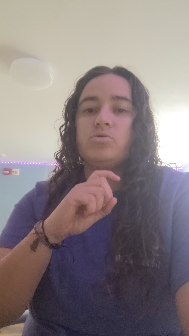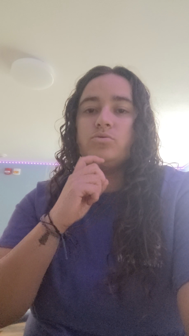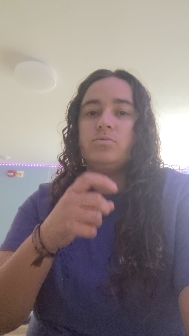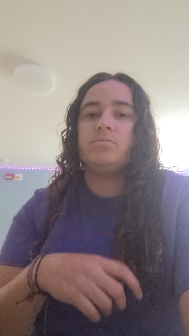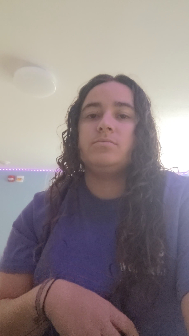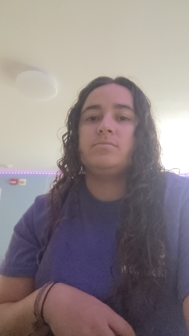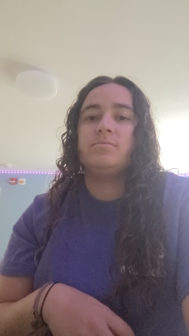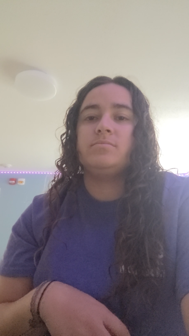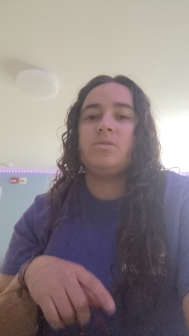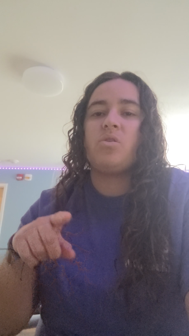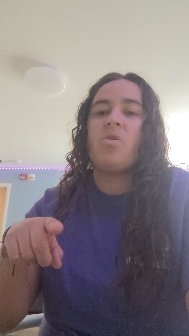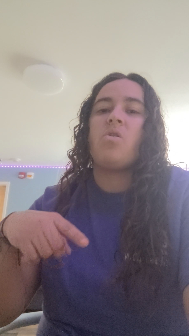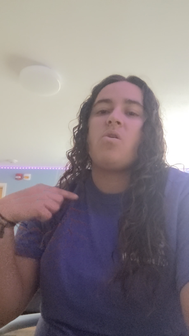long